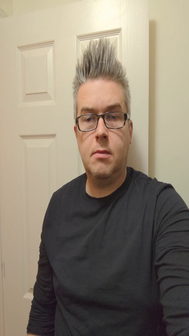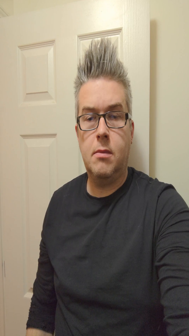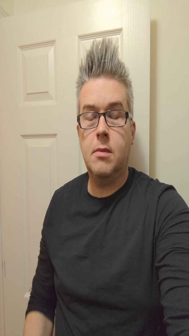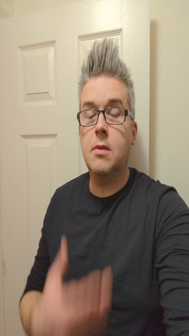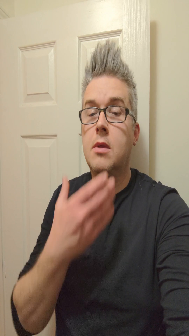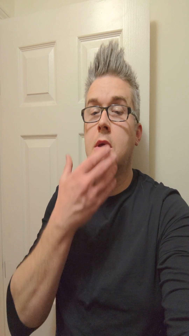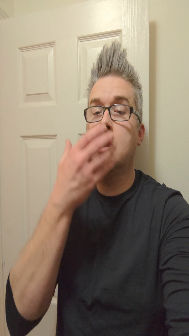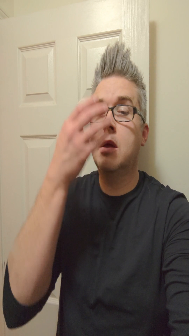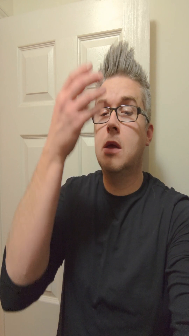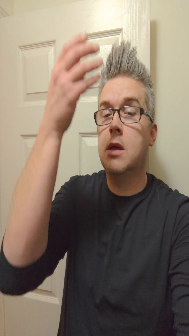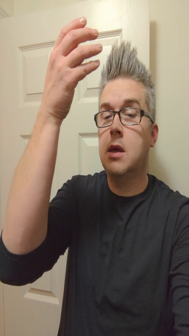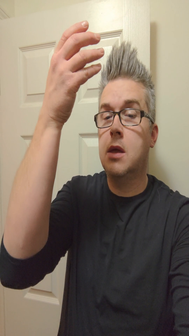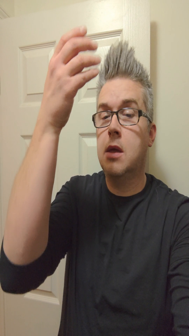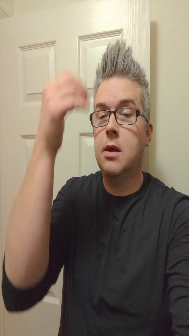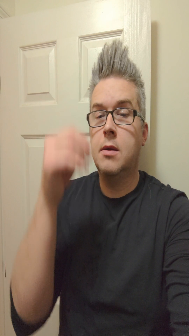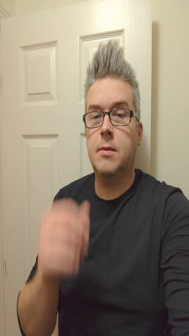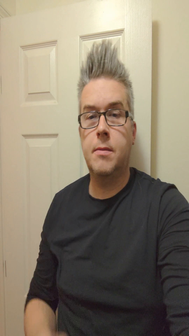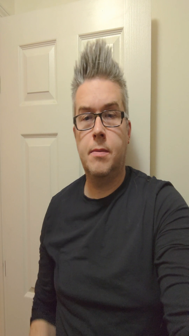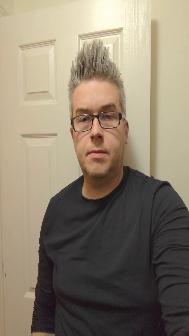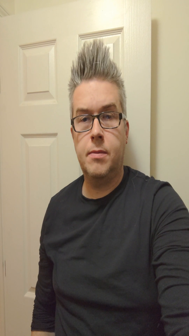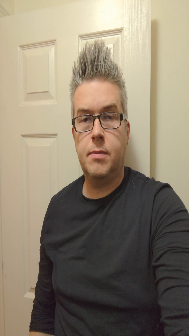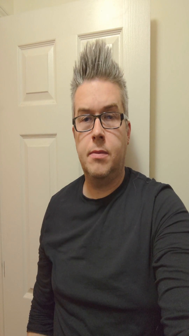giraffe